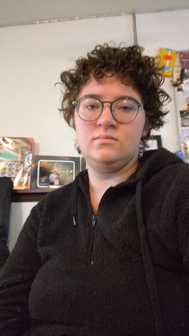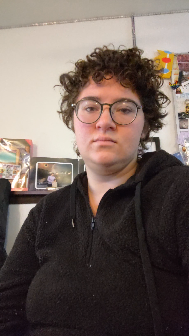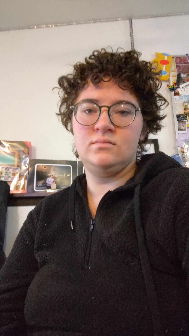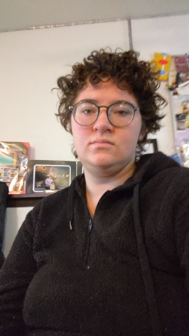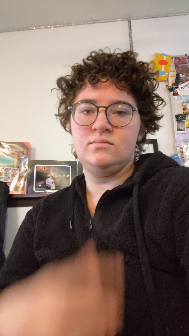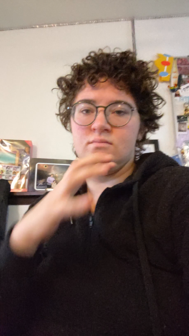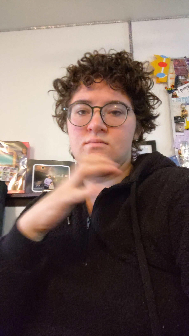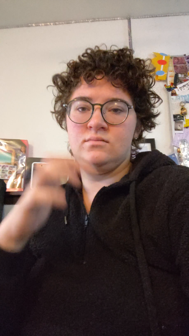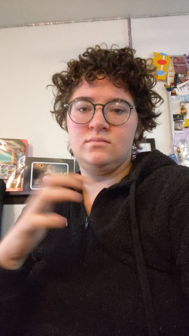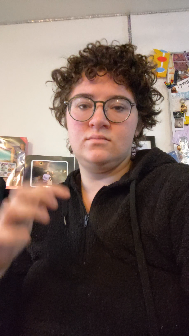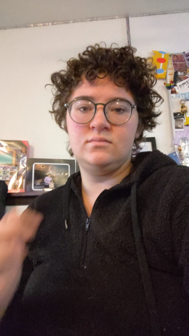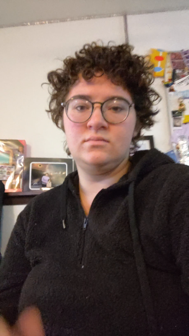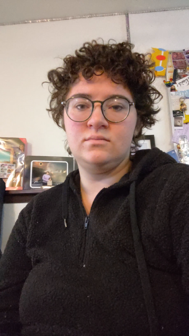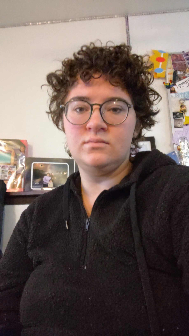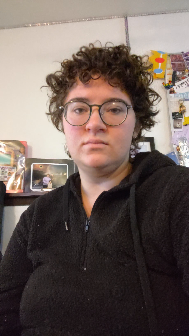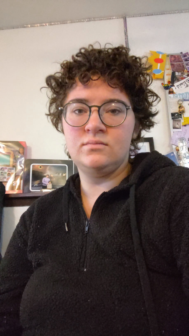grapes